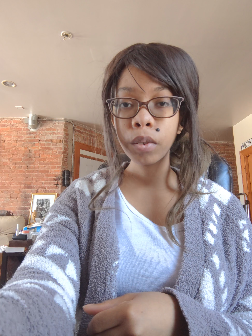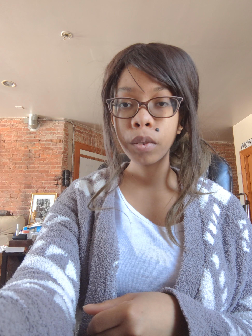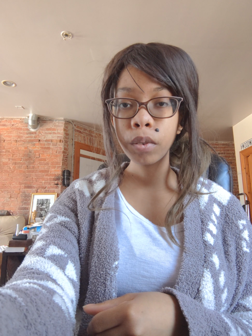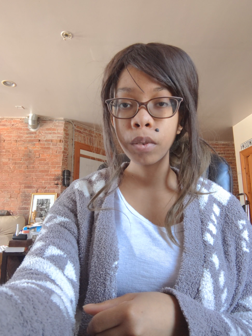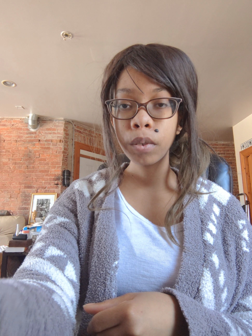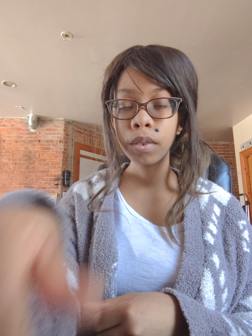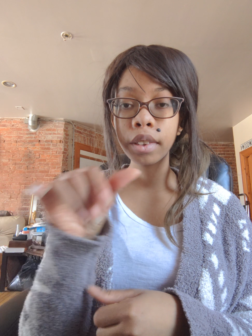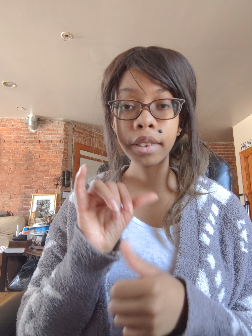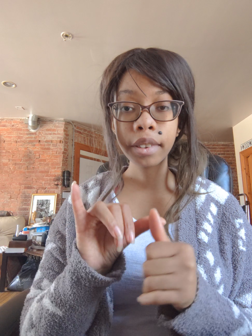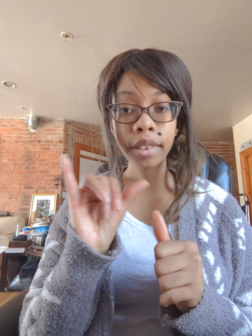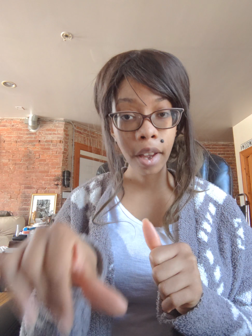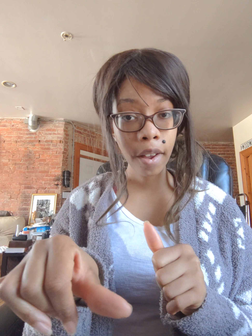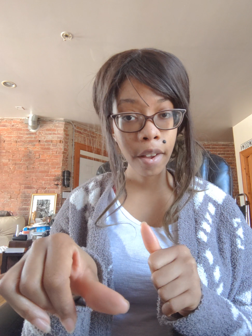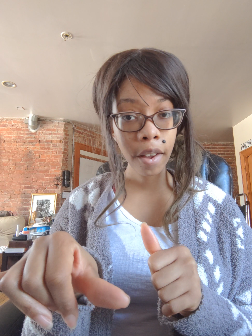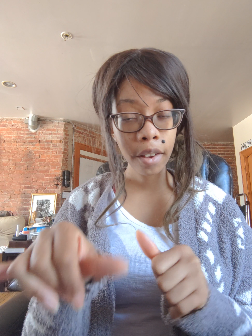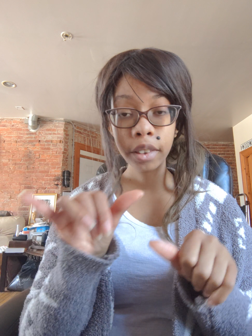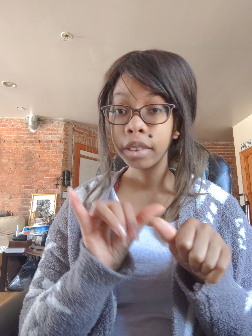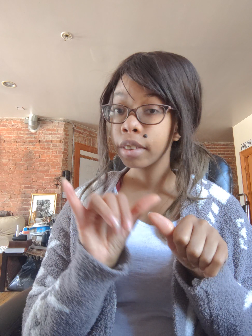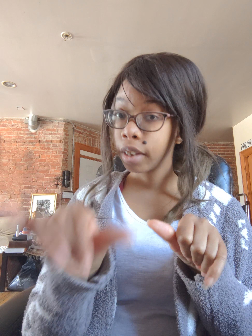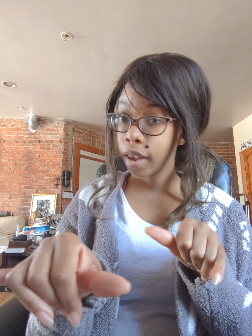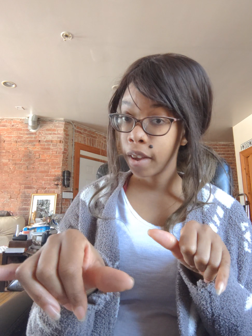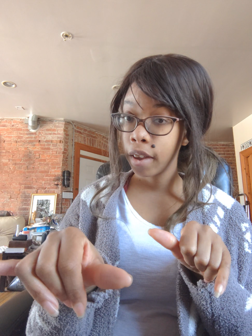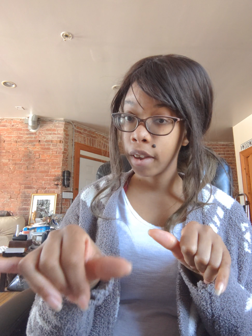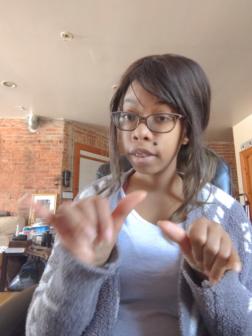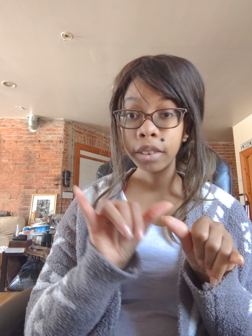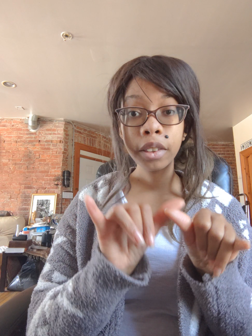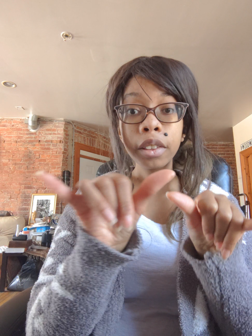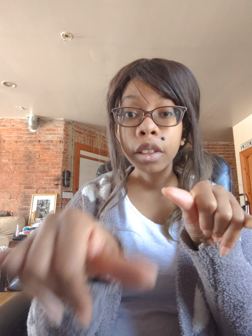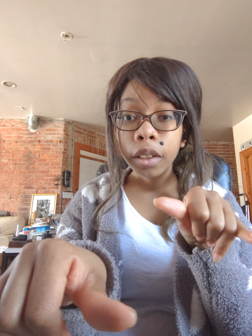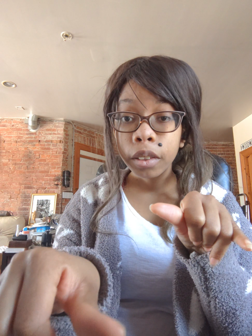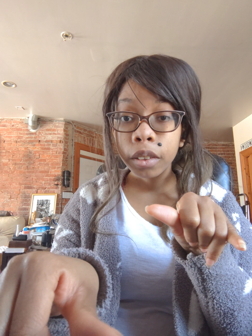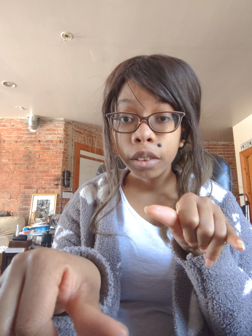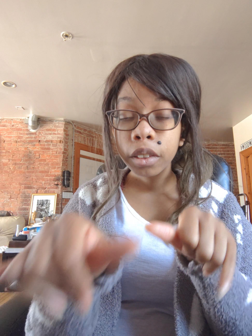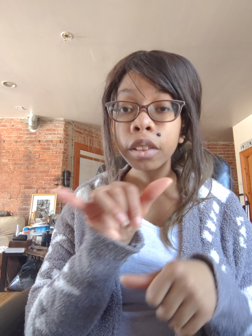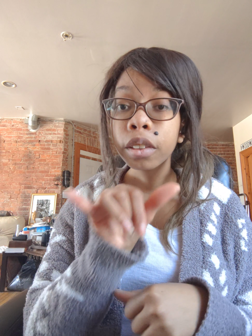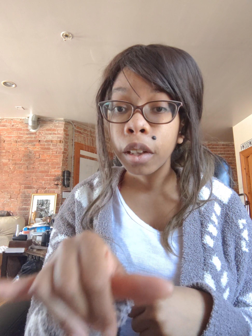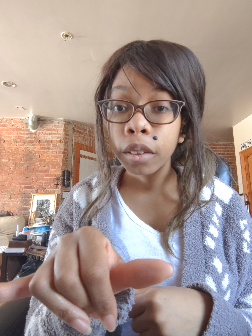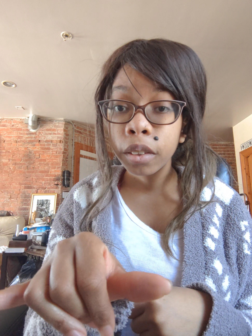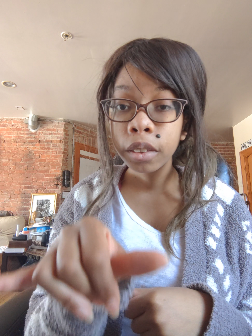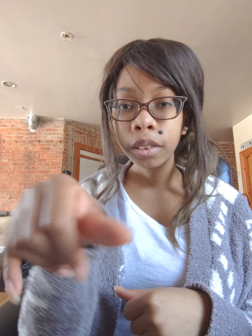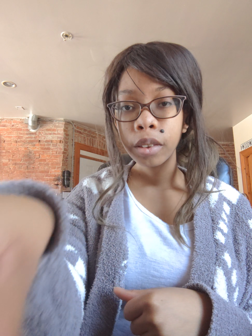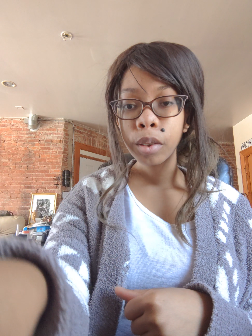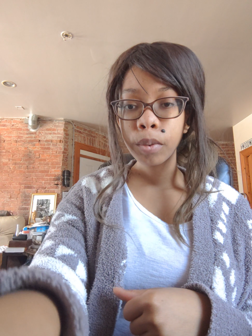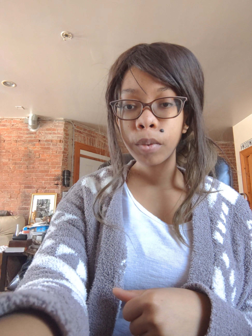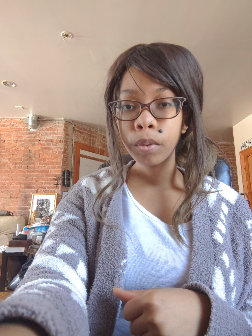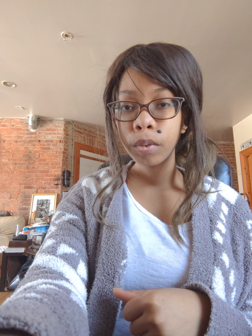stay